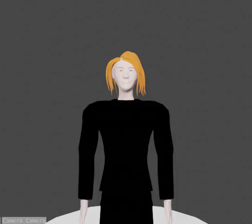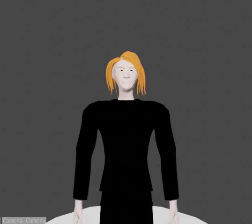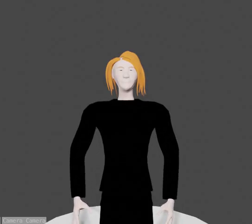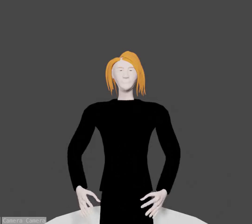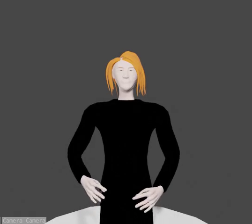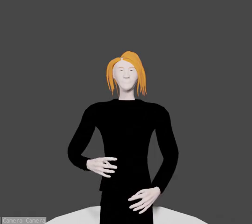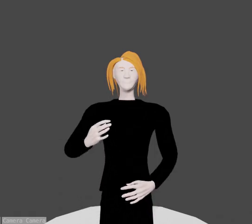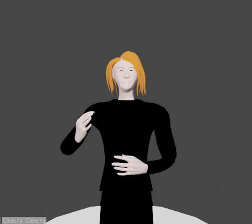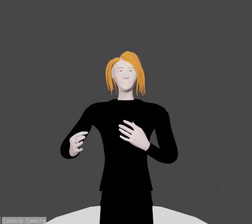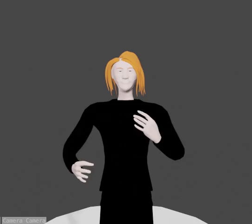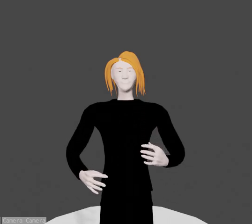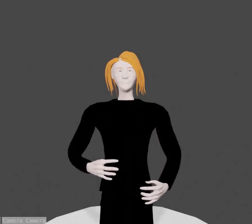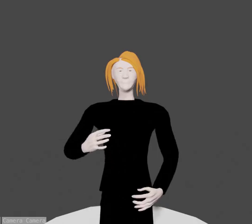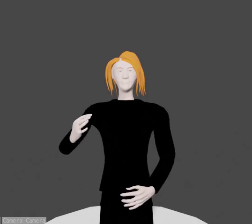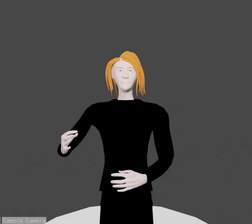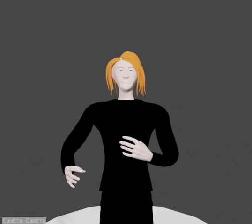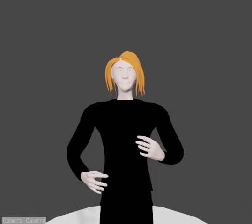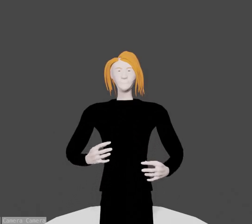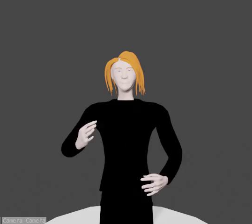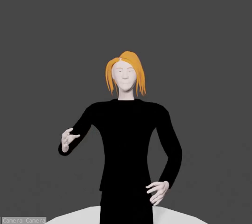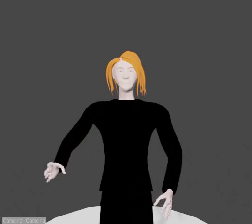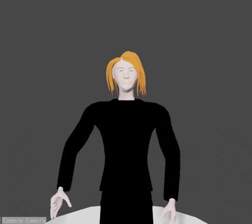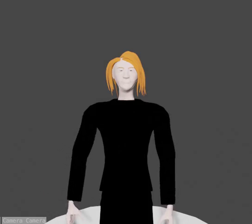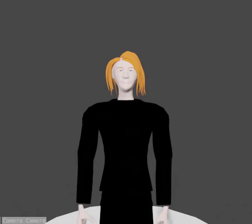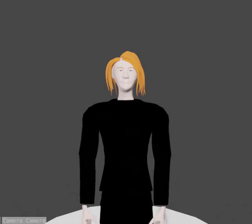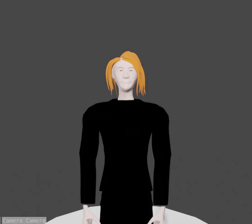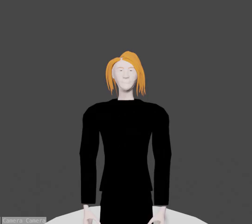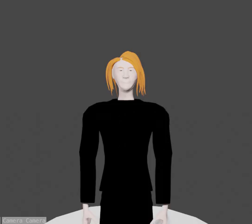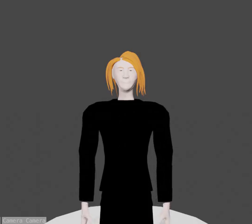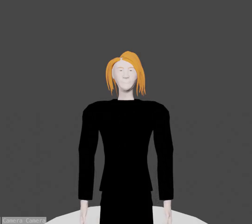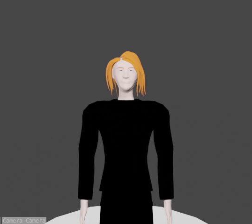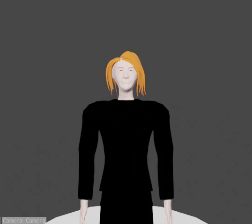Anger